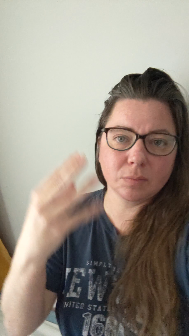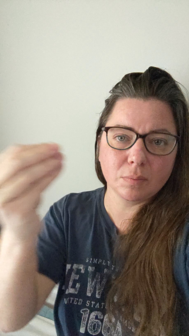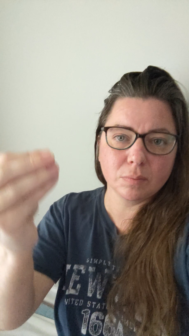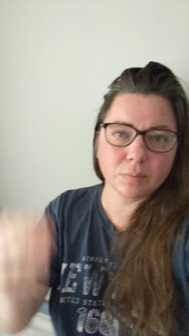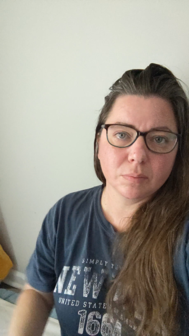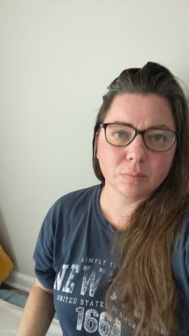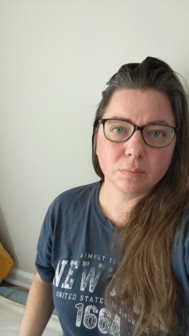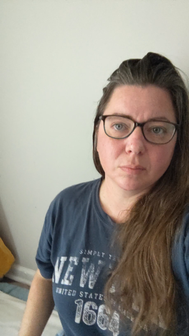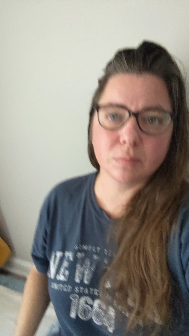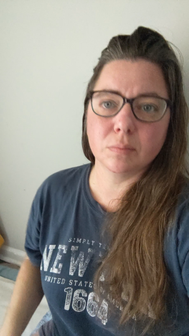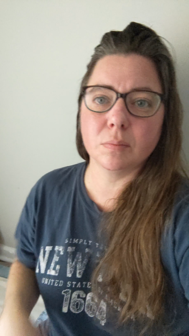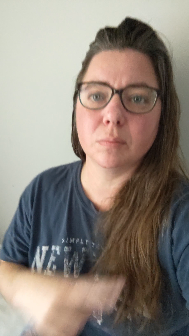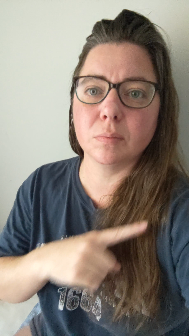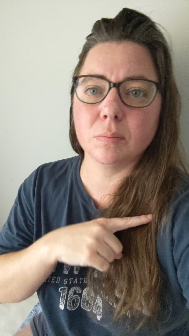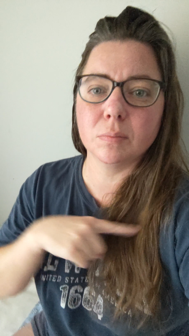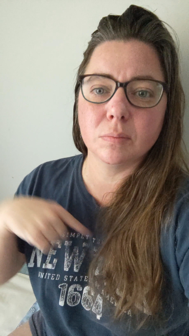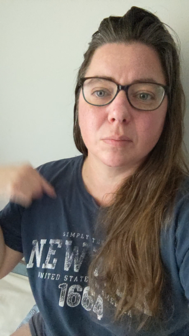necklace